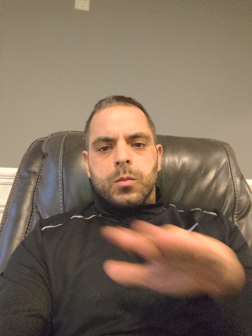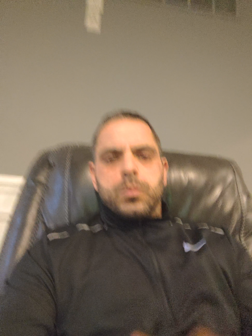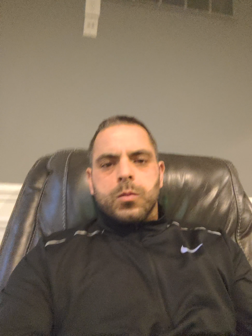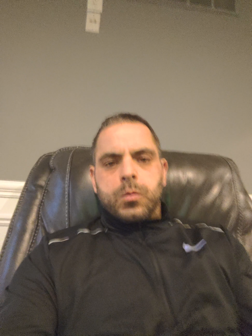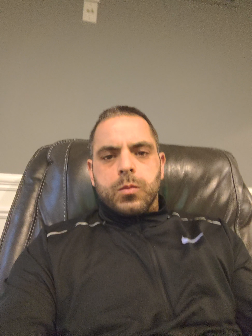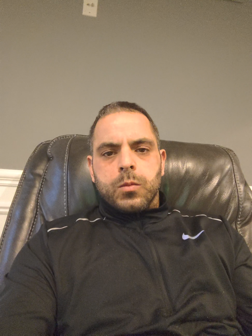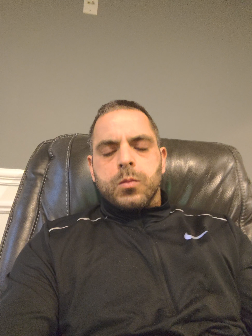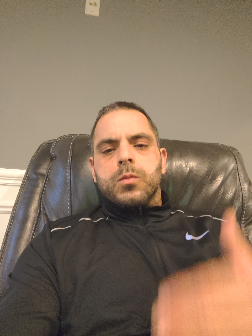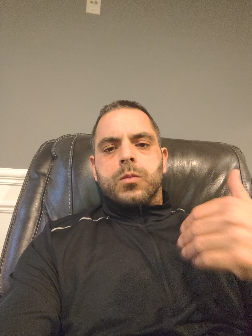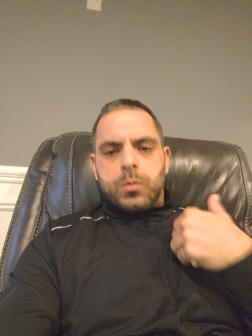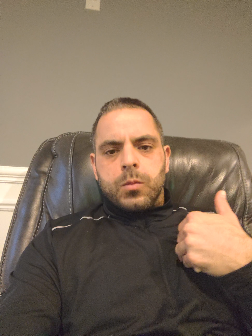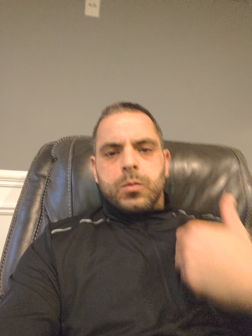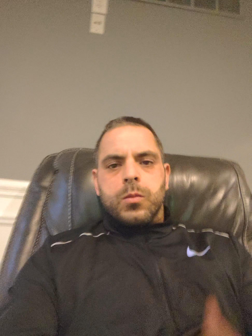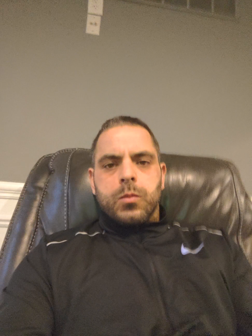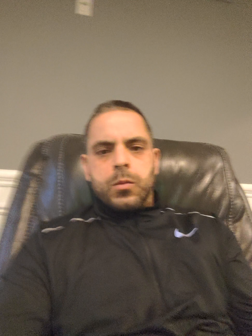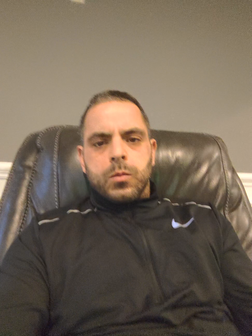have